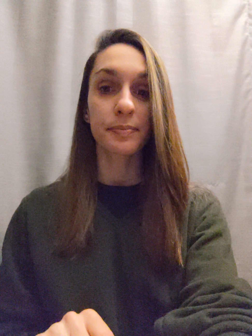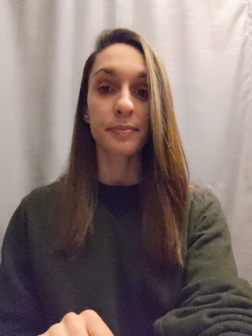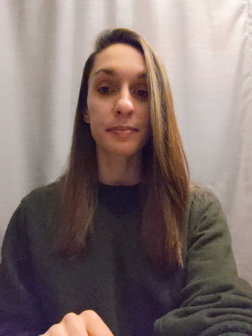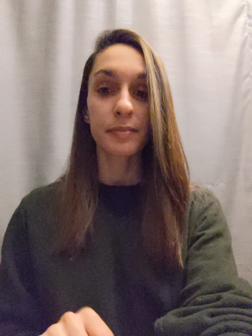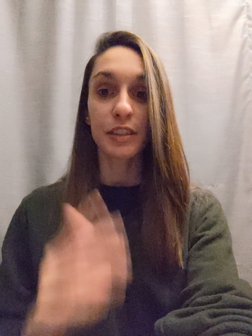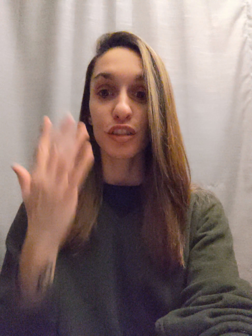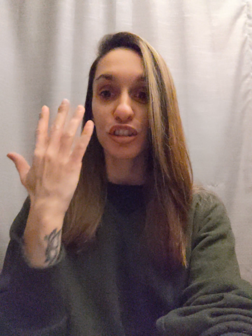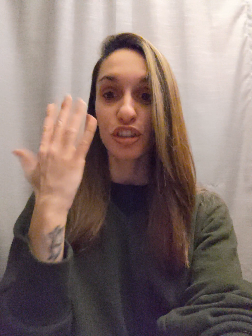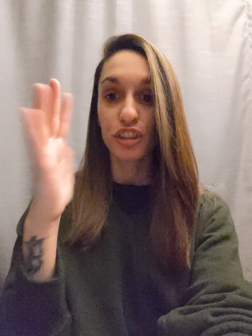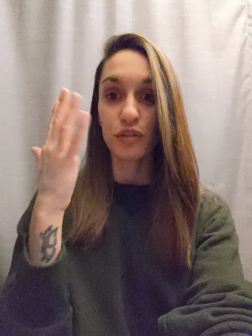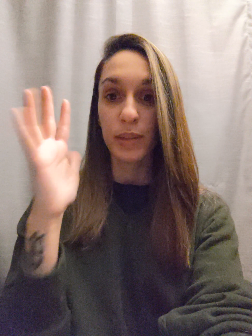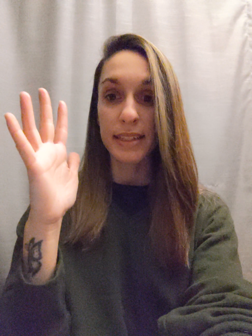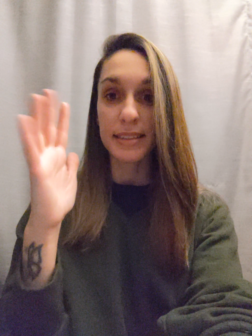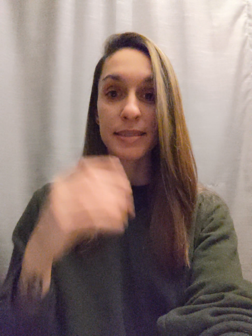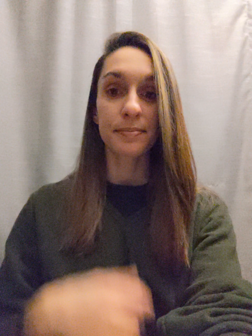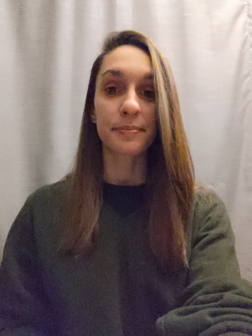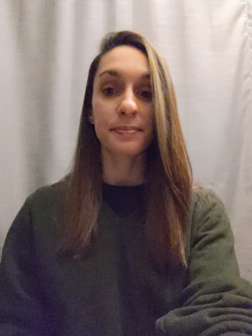tree